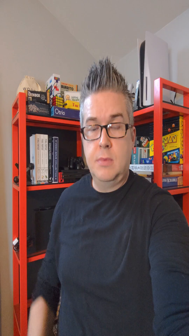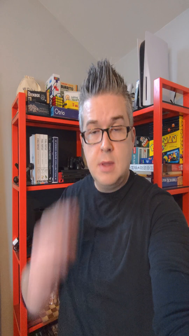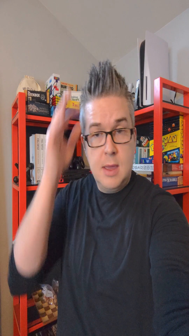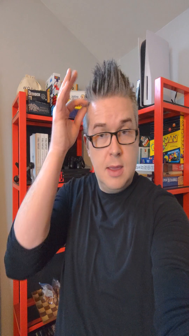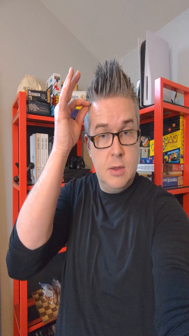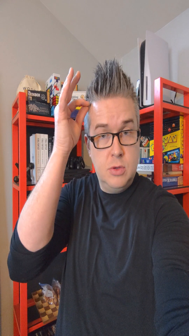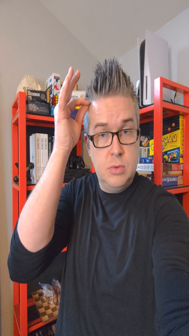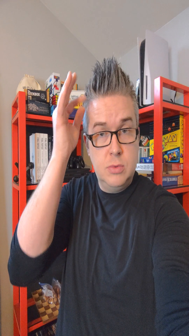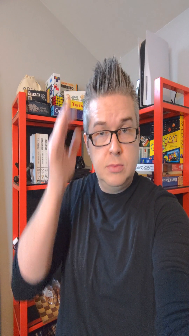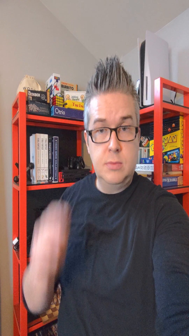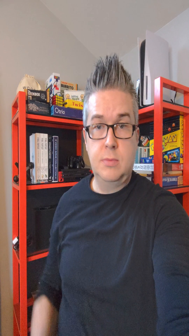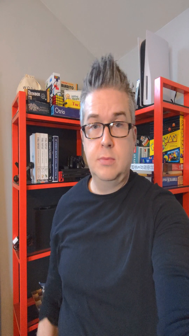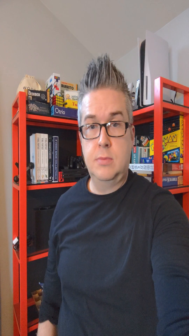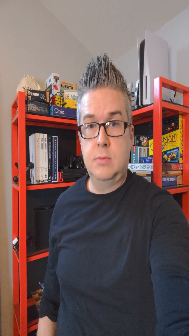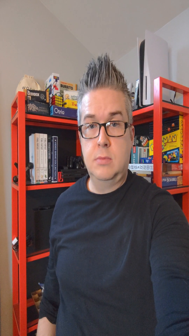hair